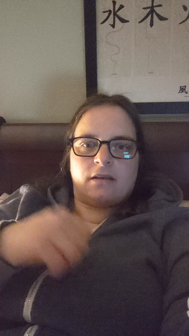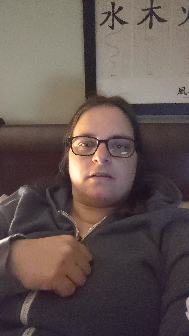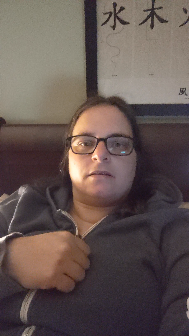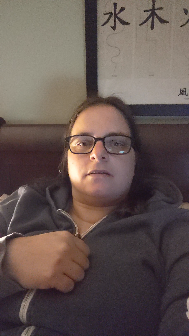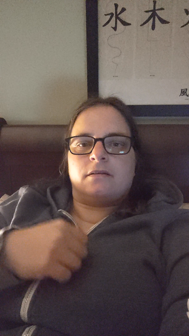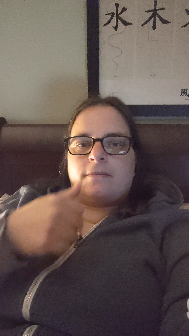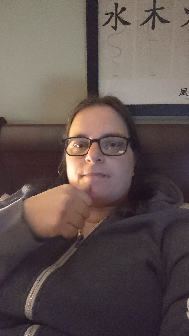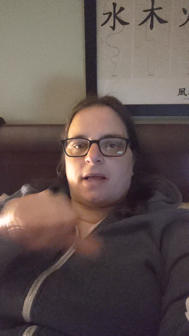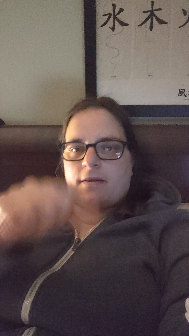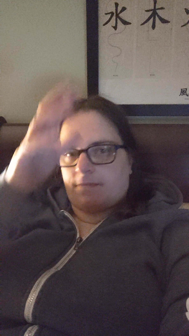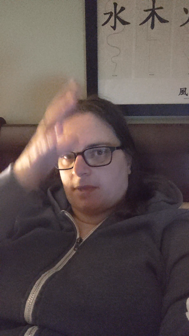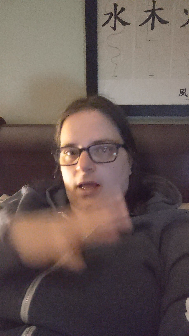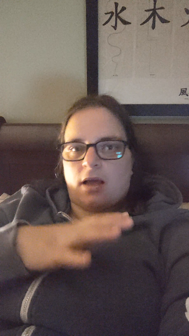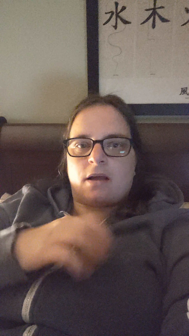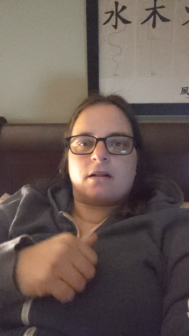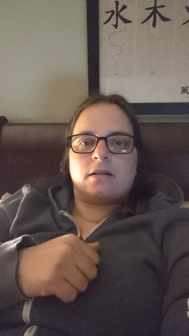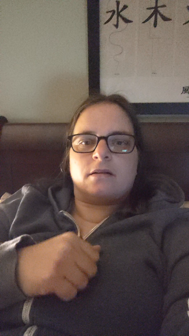mailman